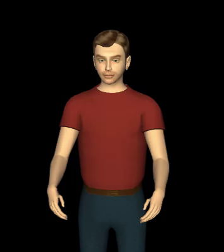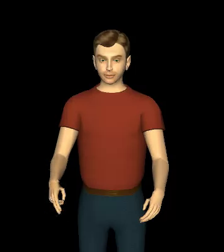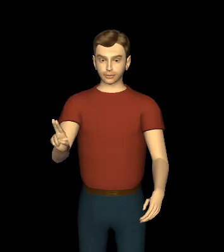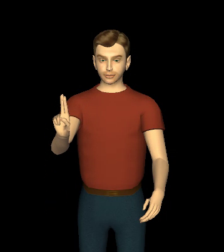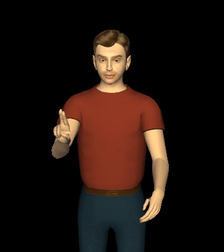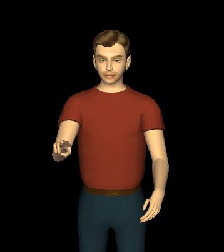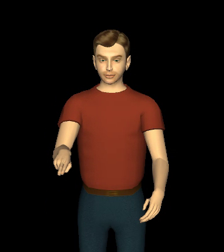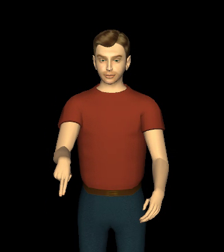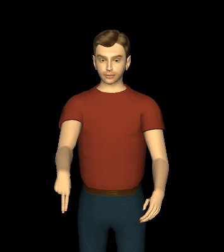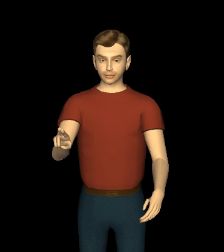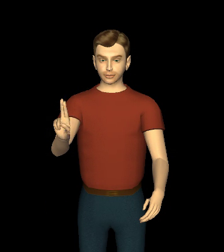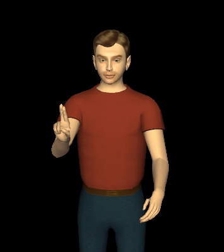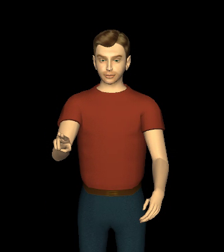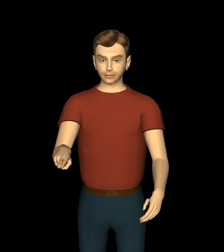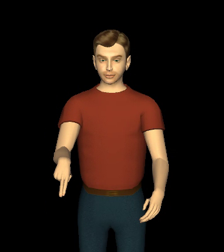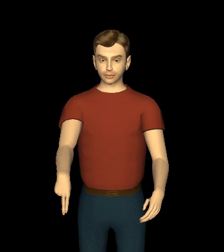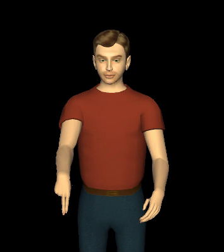يرسم